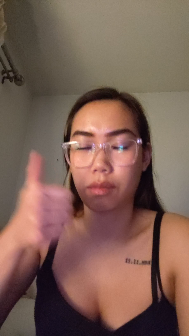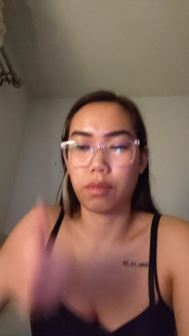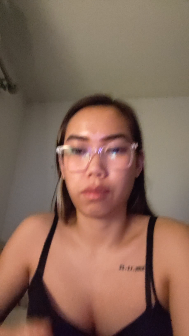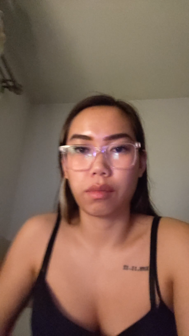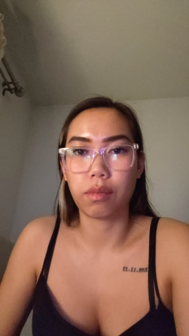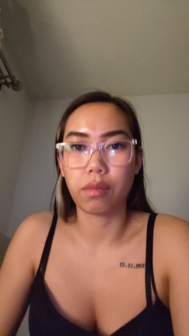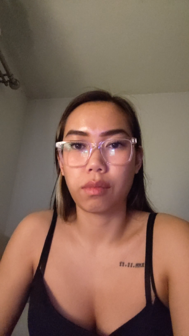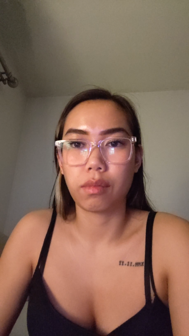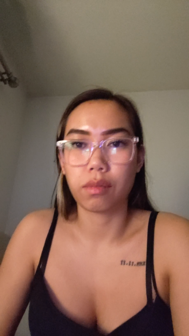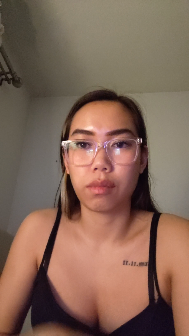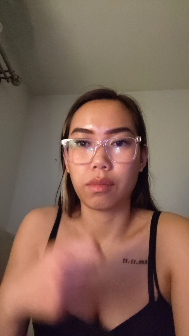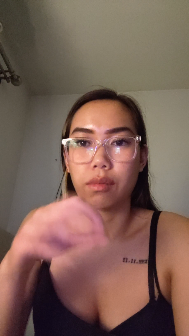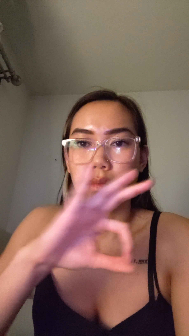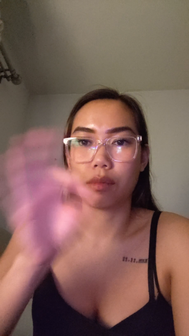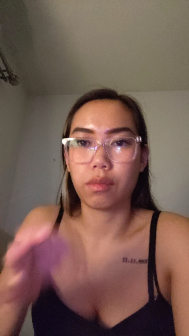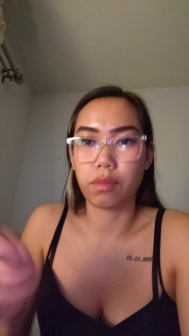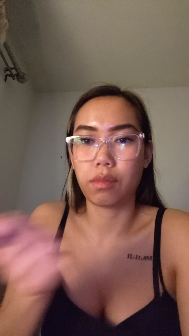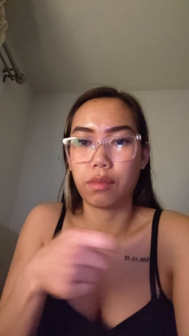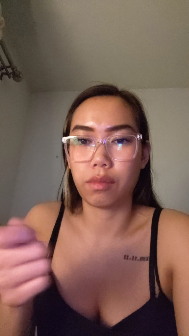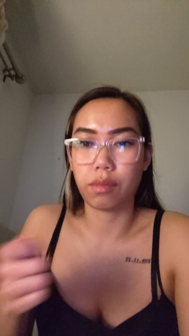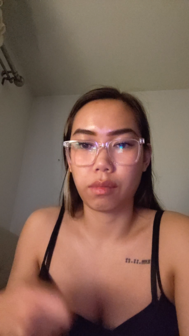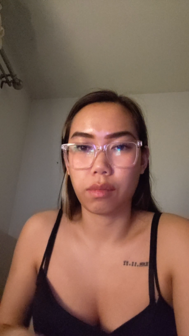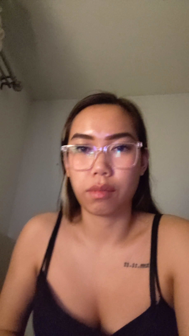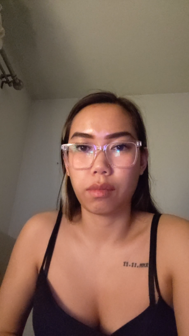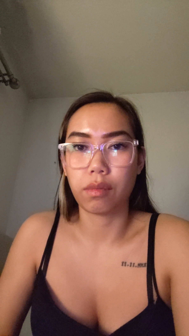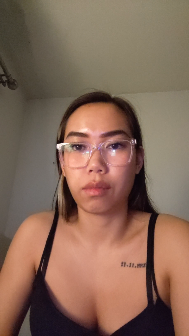hose